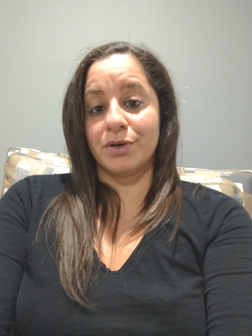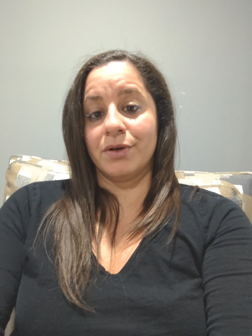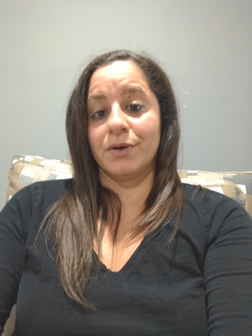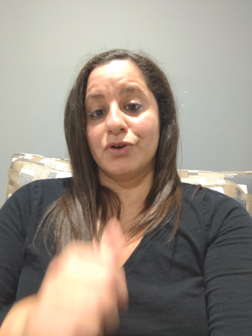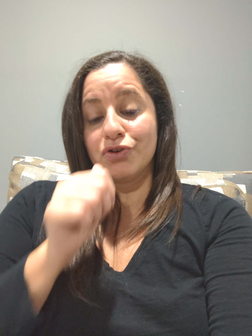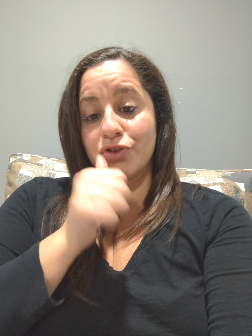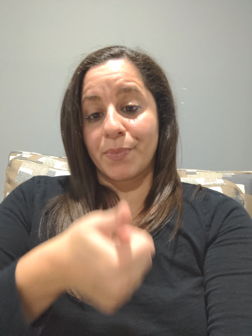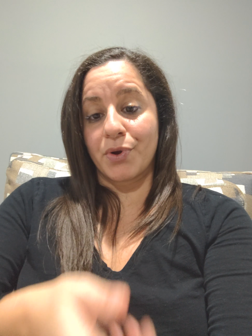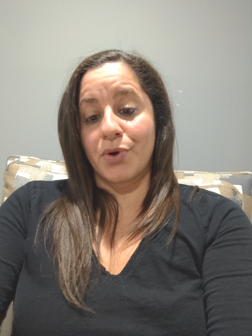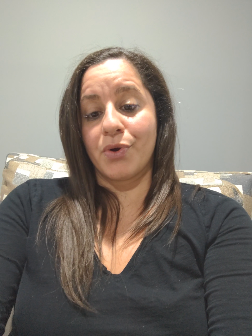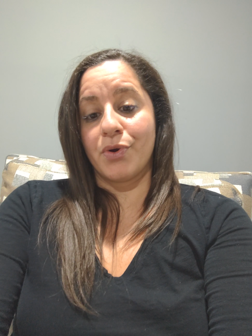tomorrow